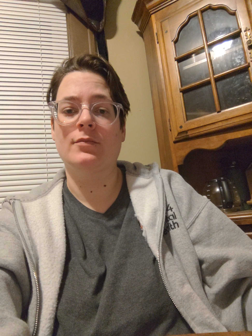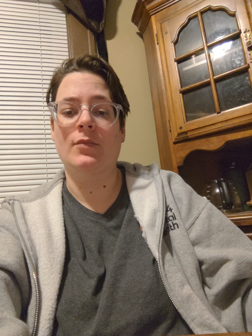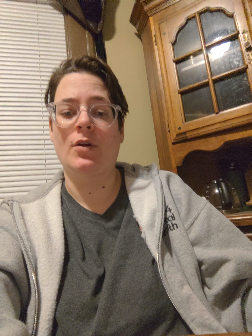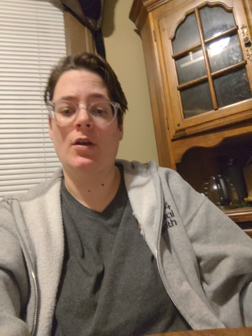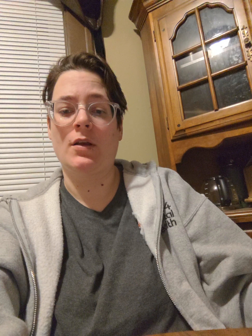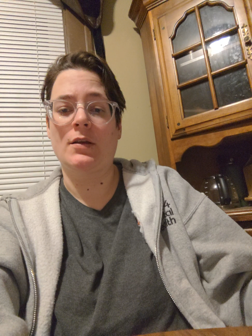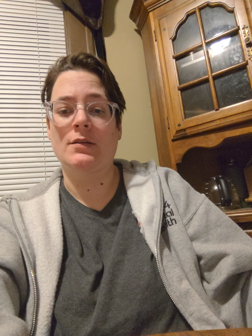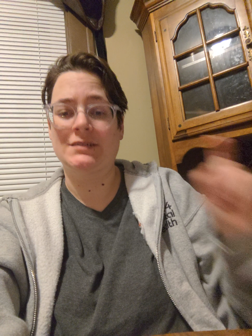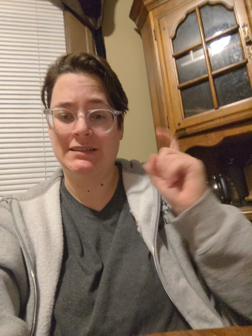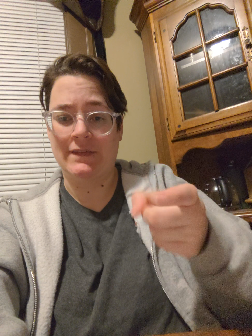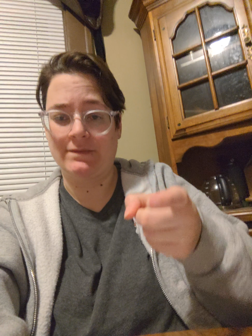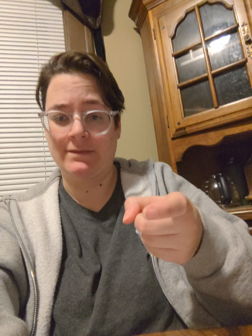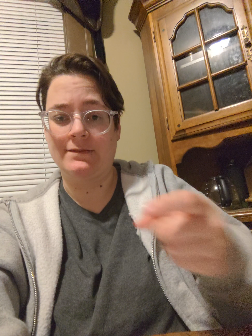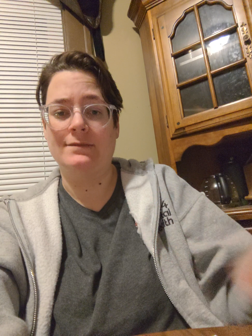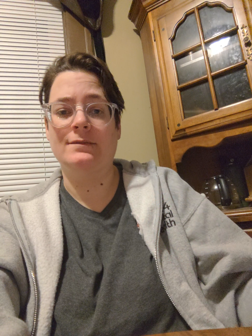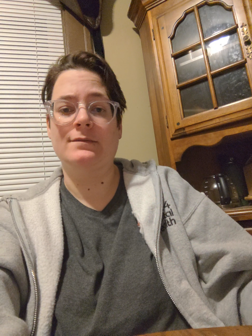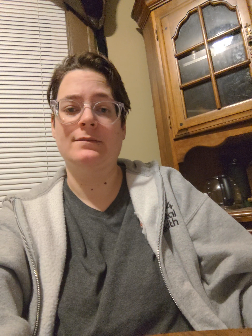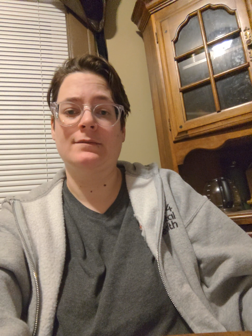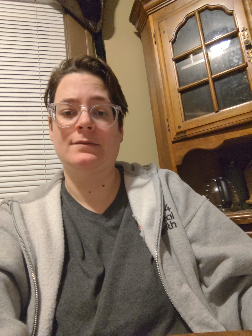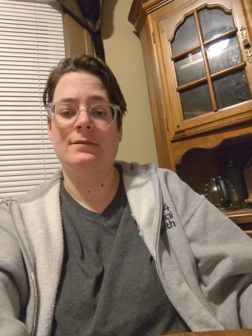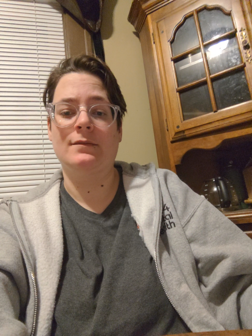gift